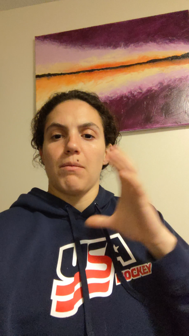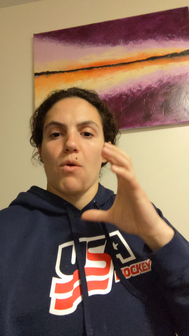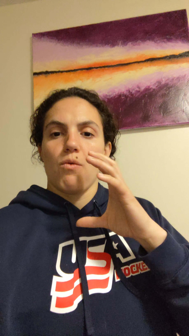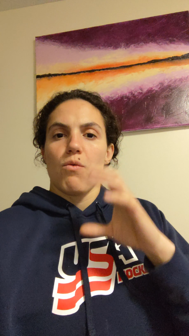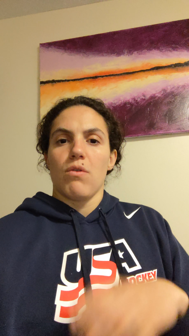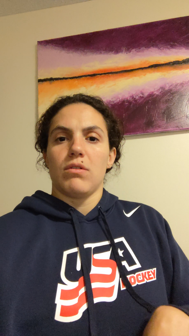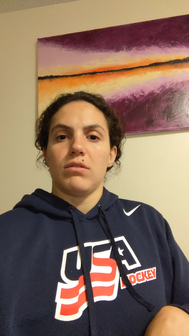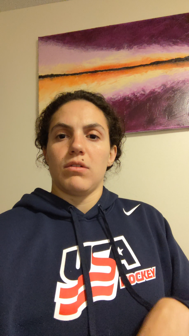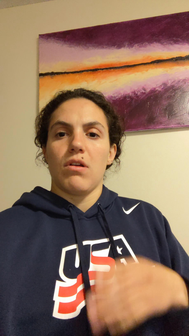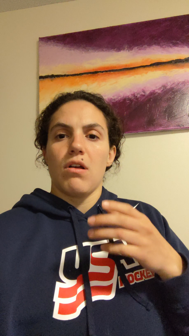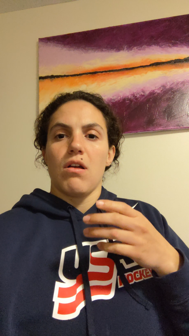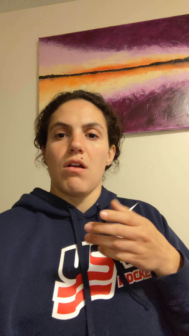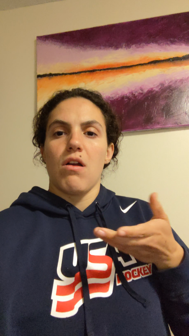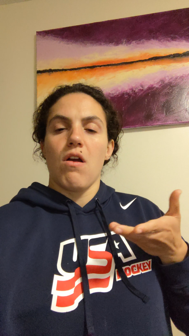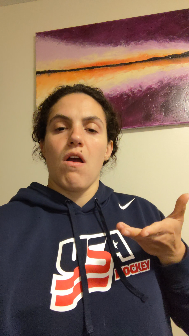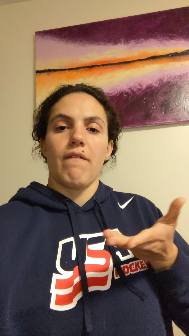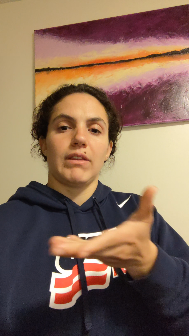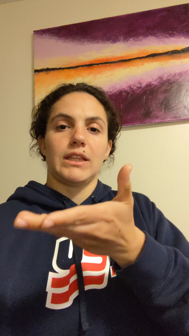oven